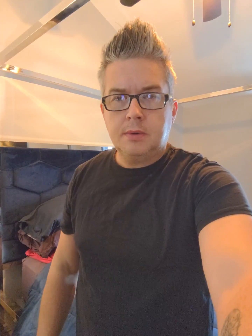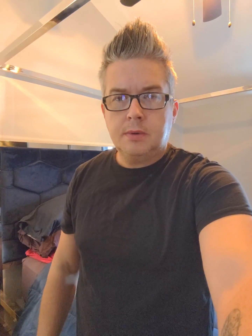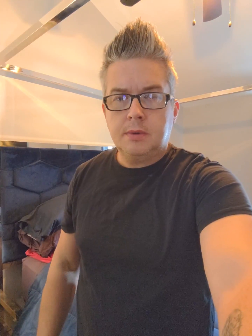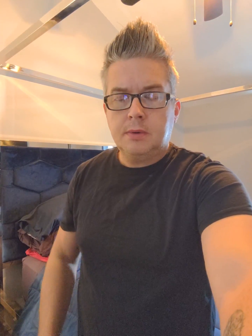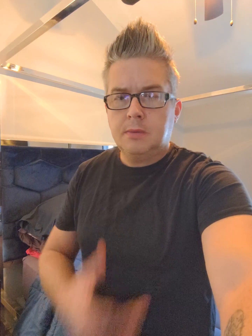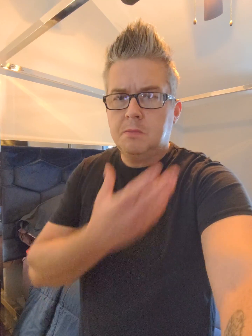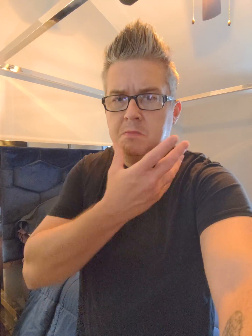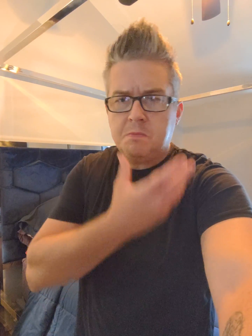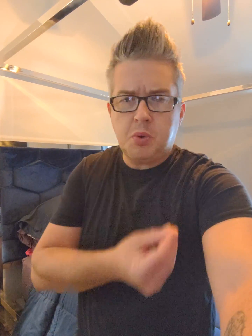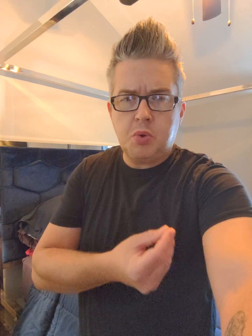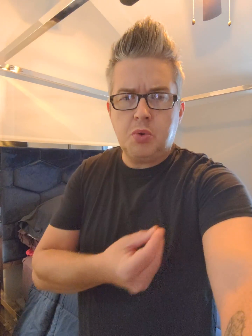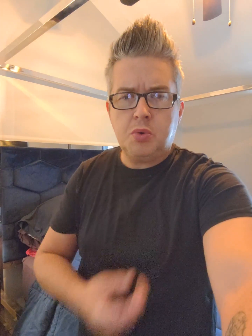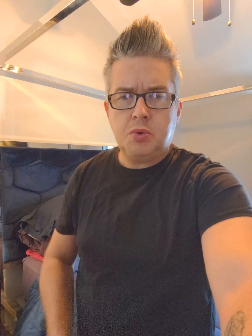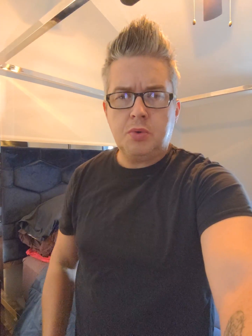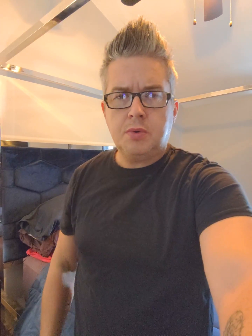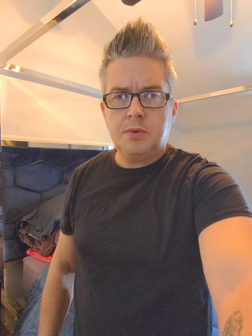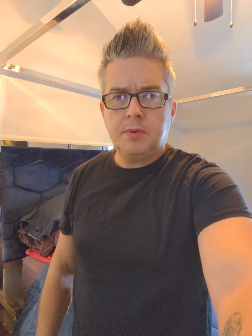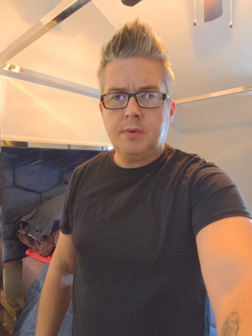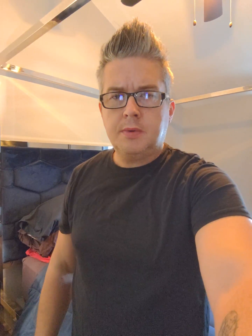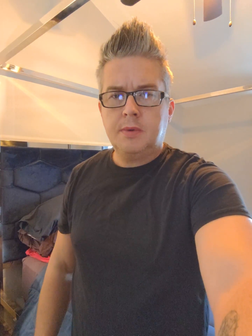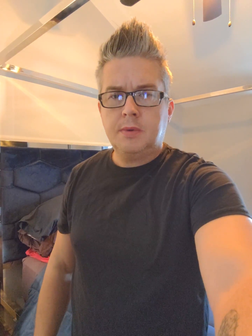poor